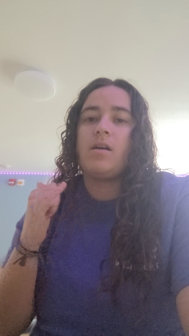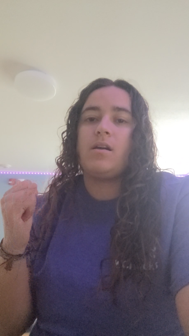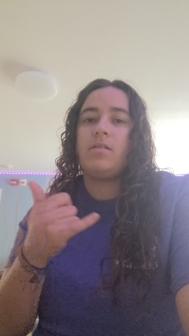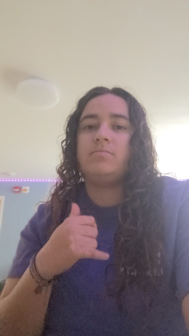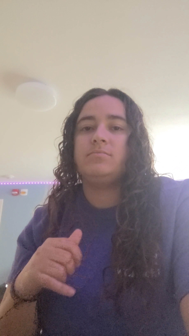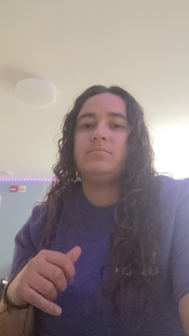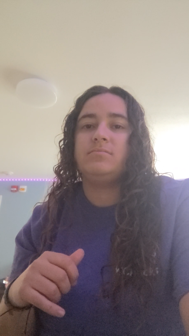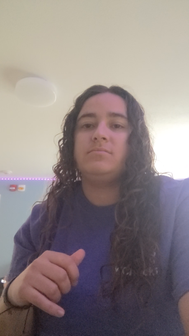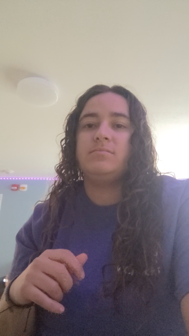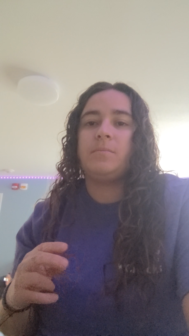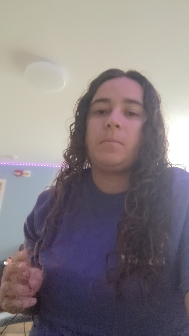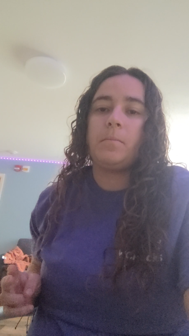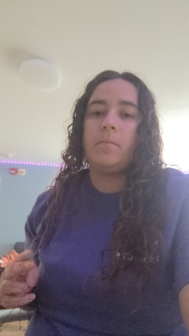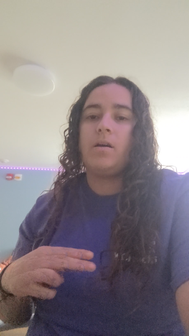belt